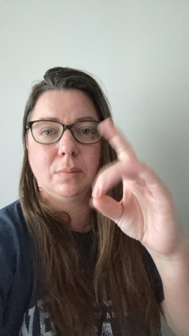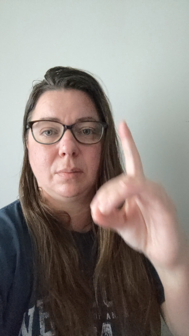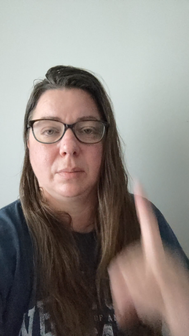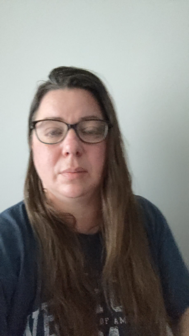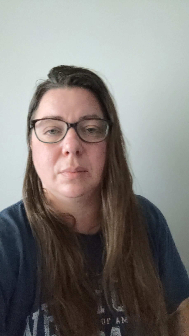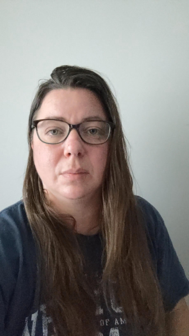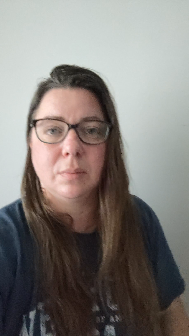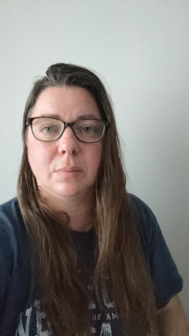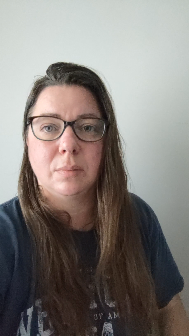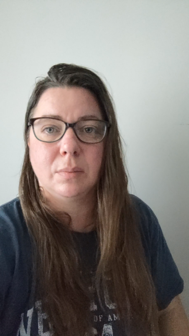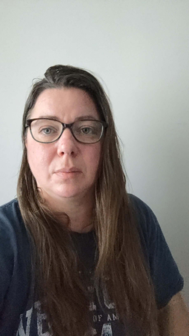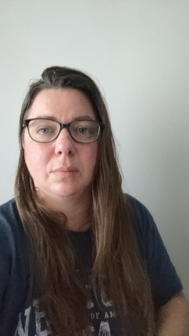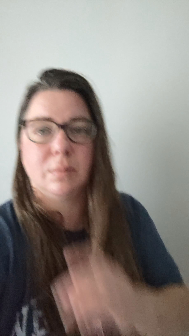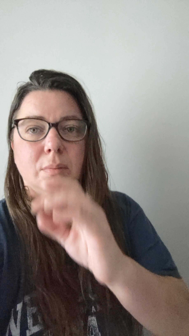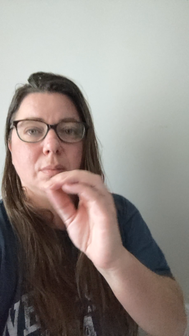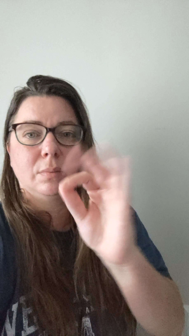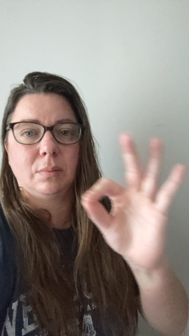off